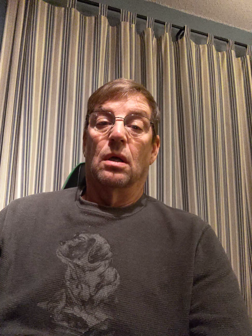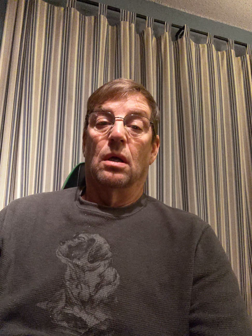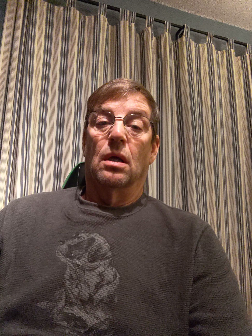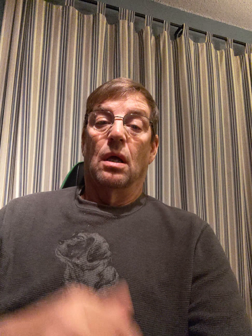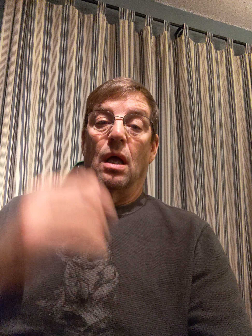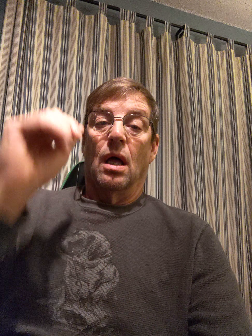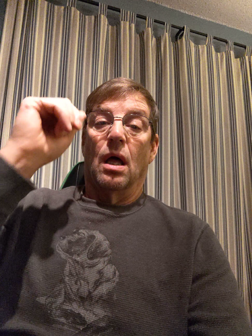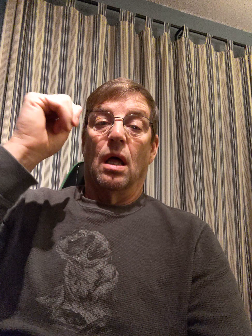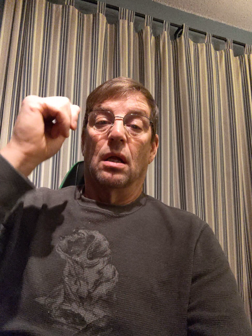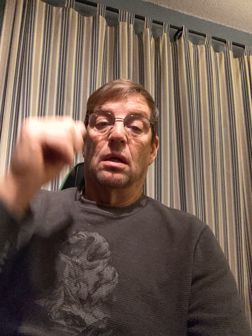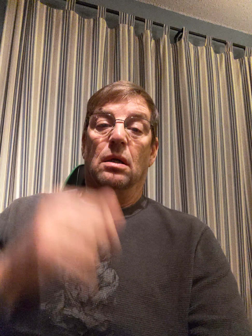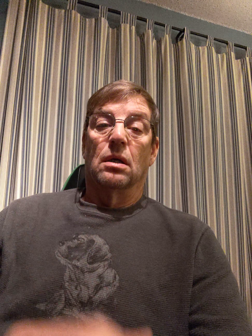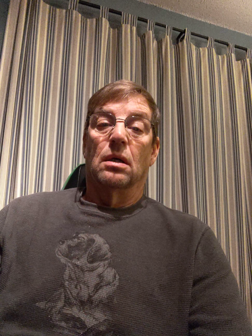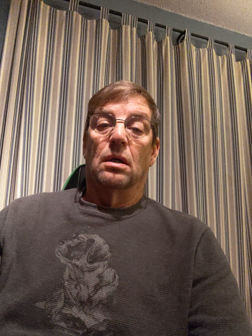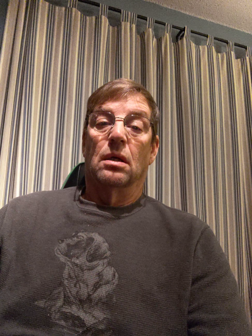aunt